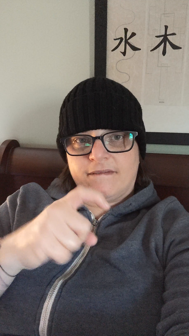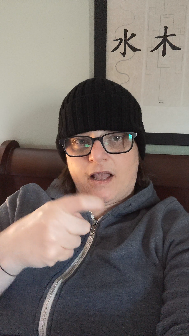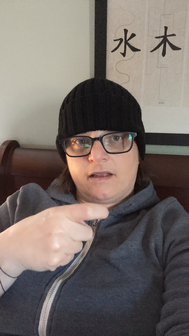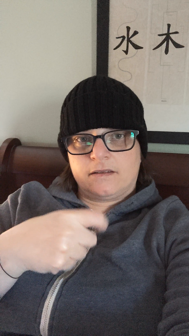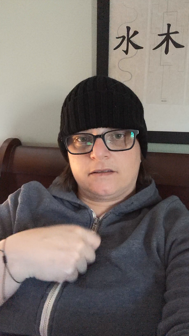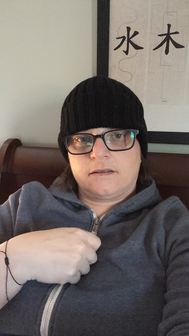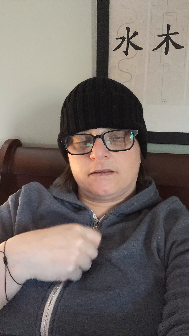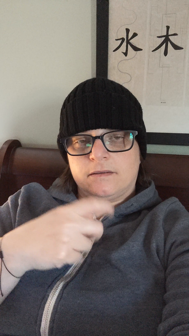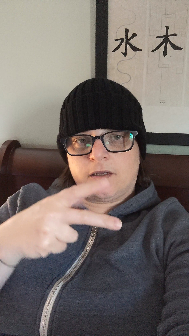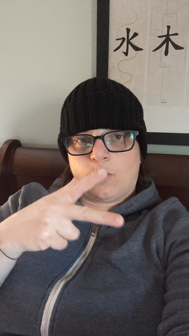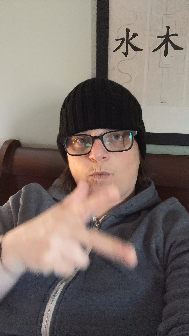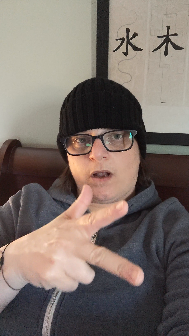garage